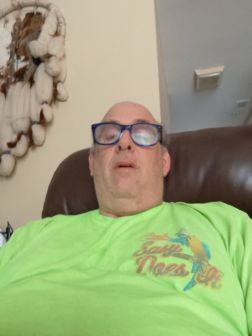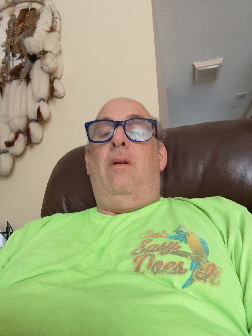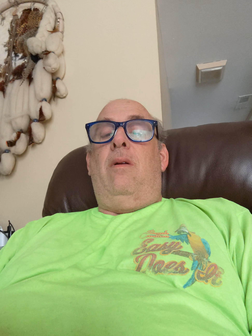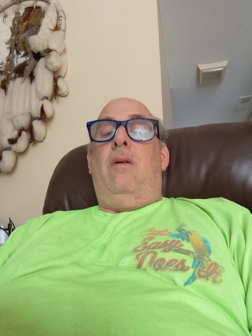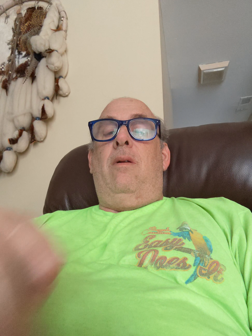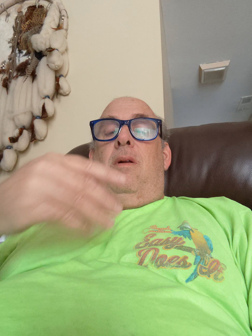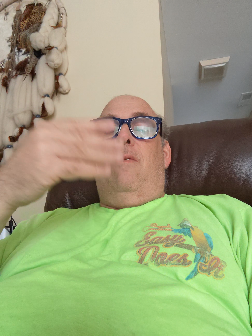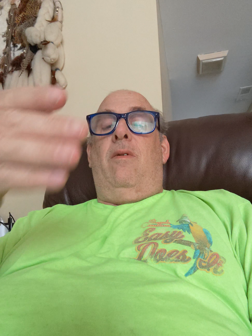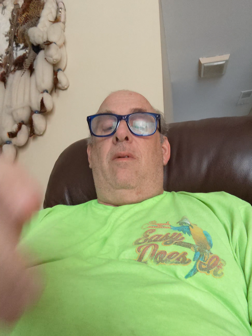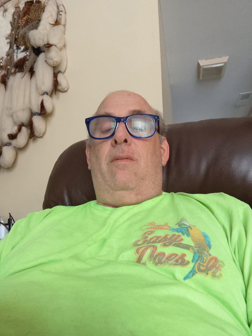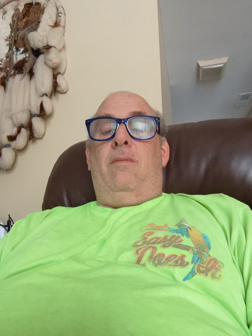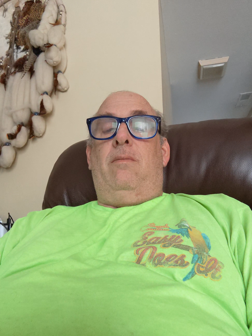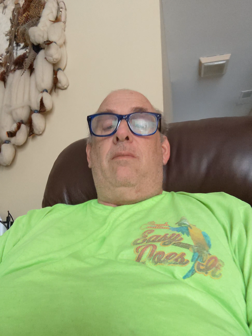give